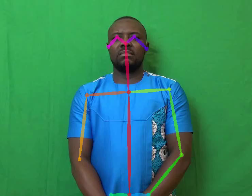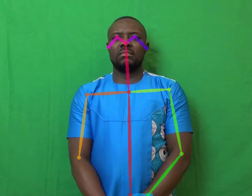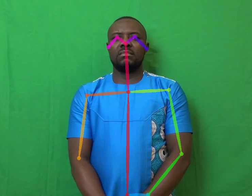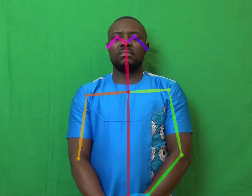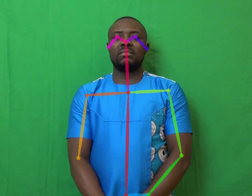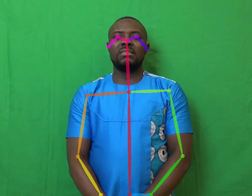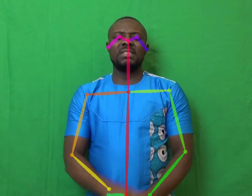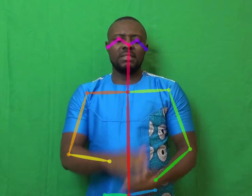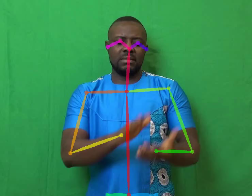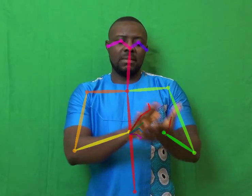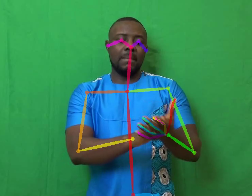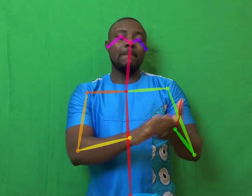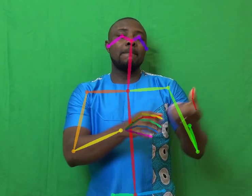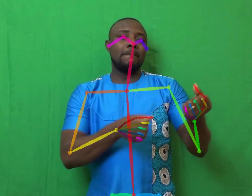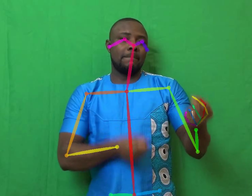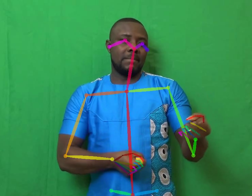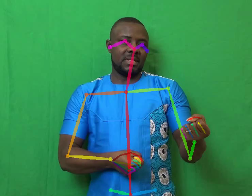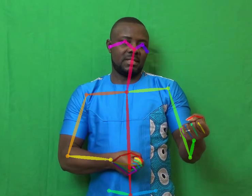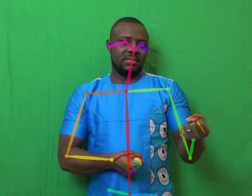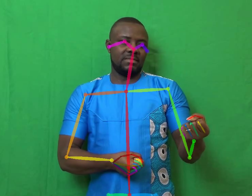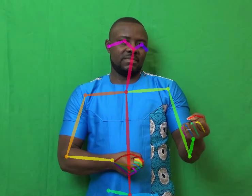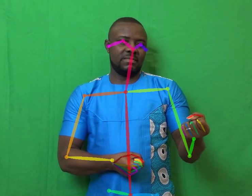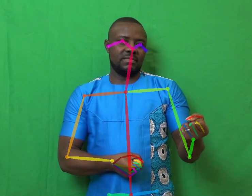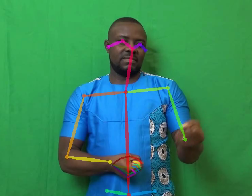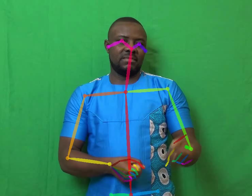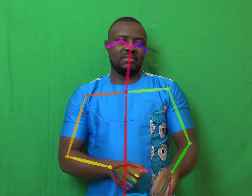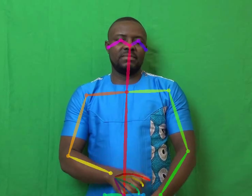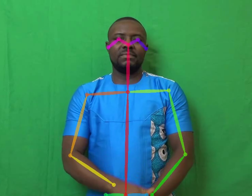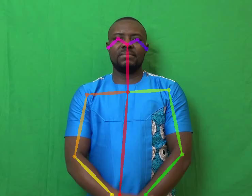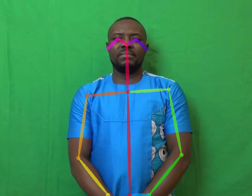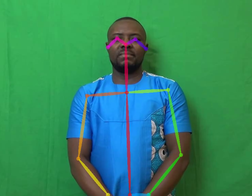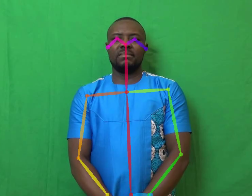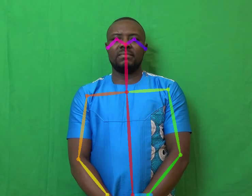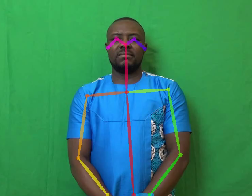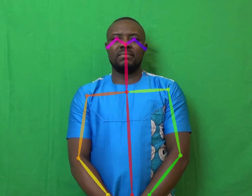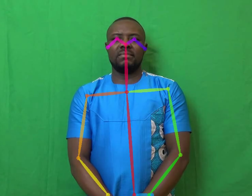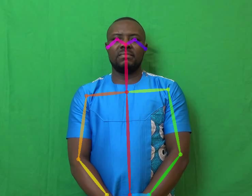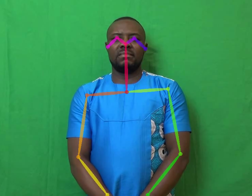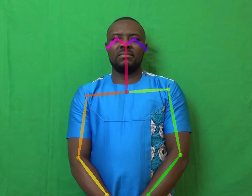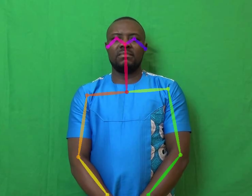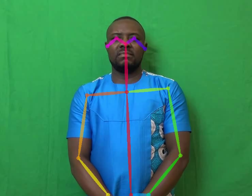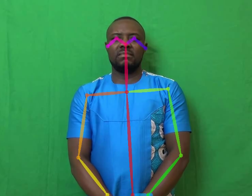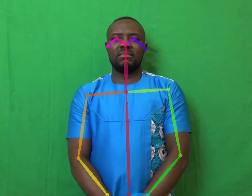believe